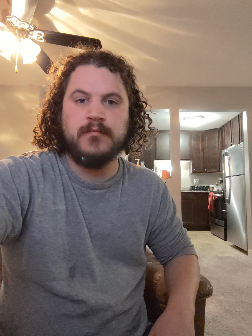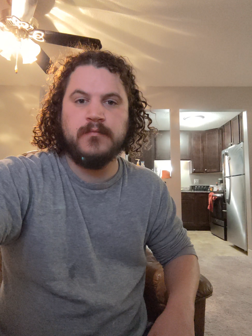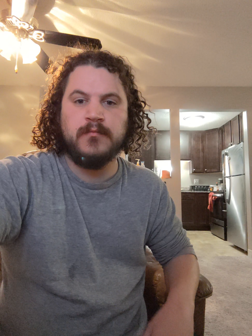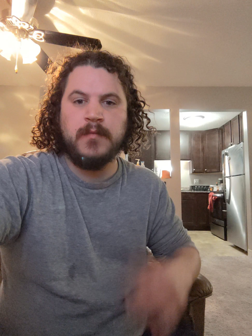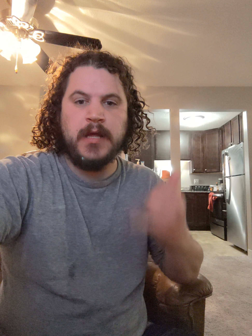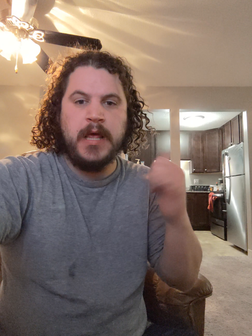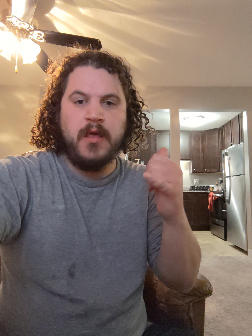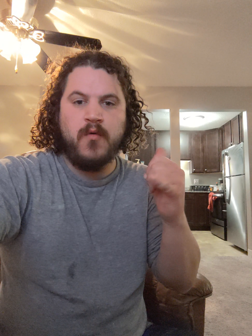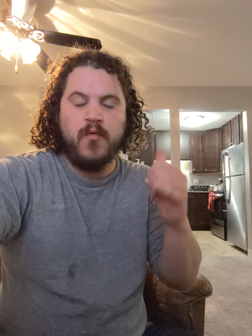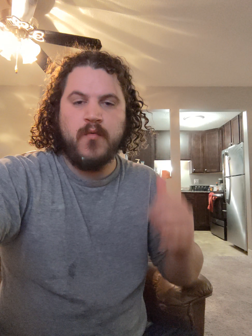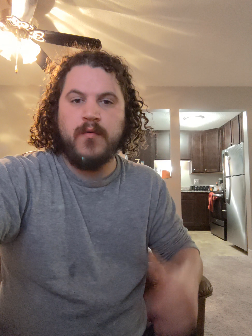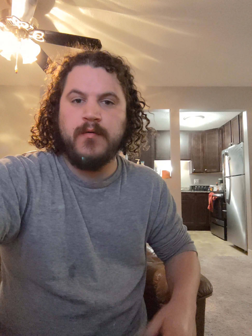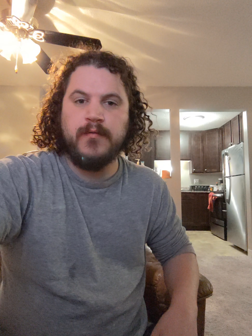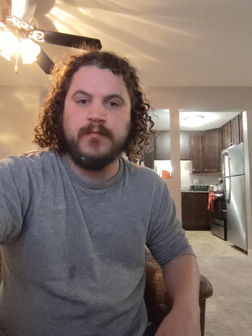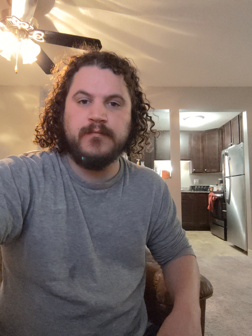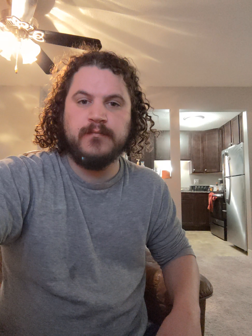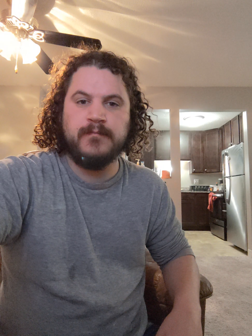yellow